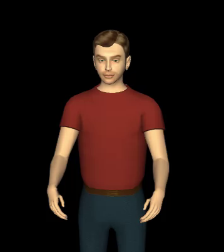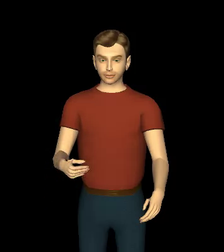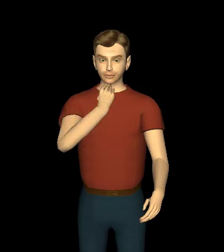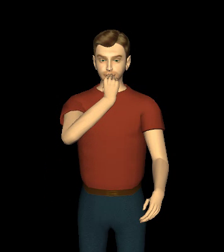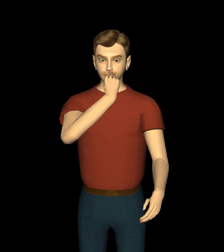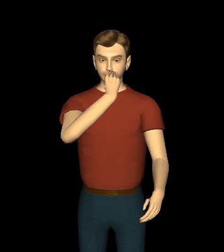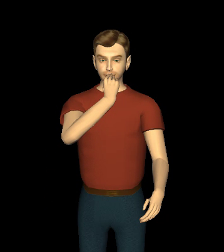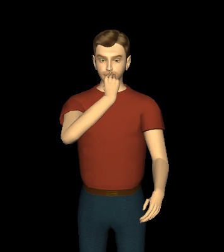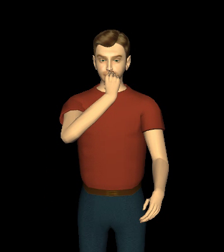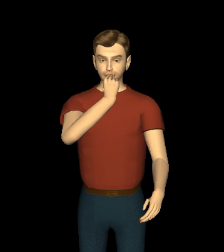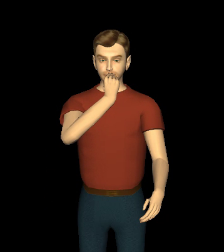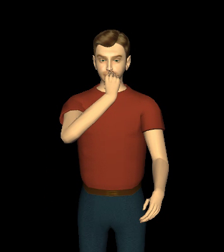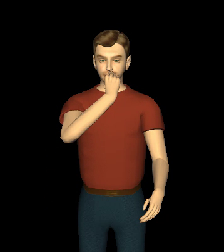وجبة